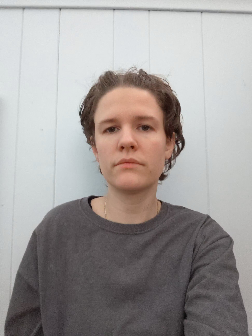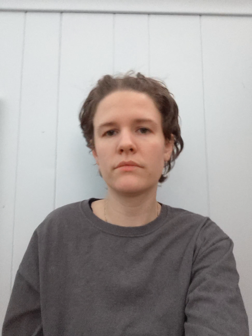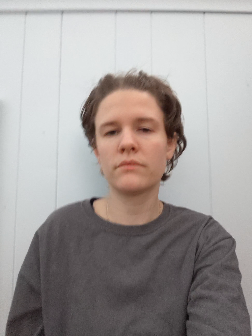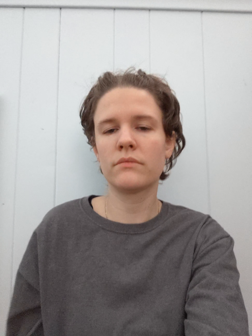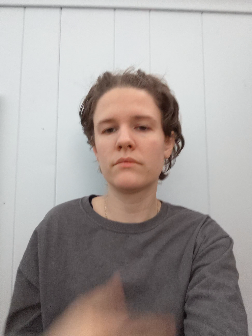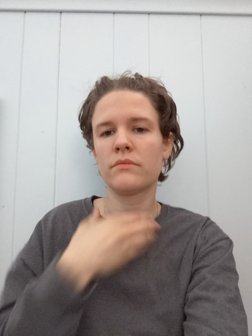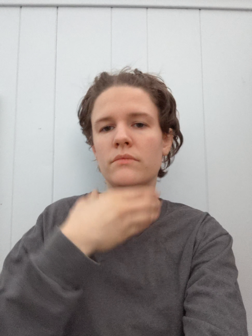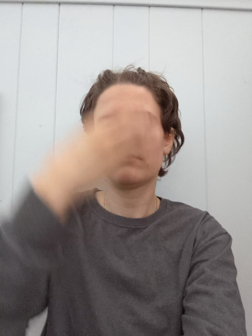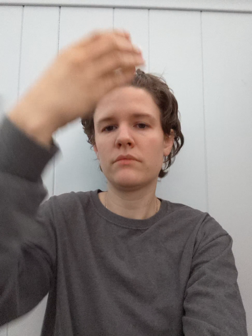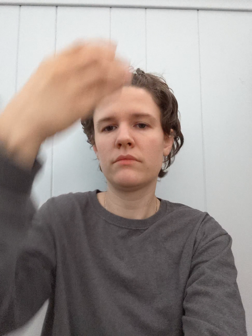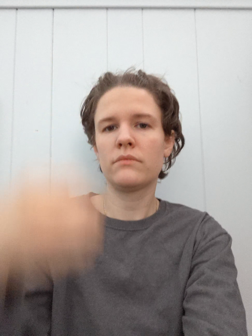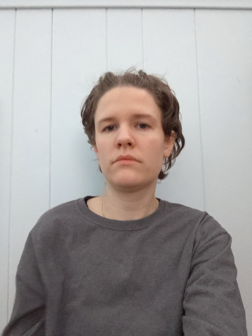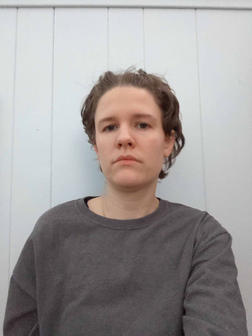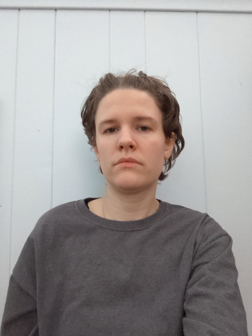giraffe